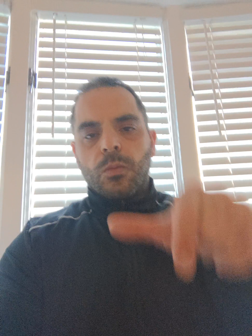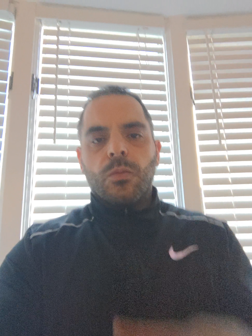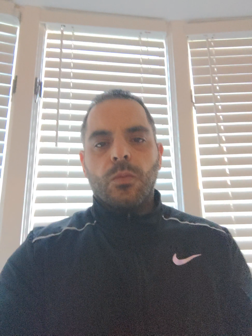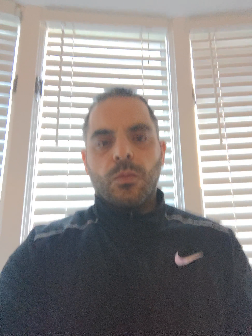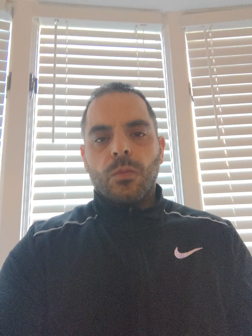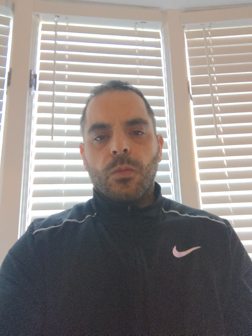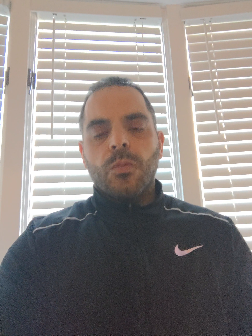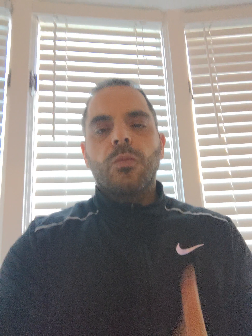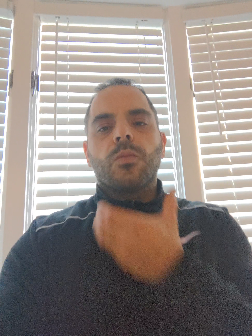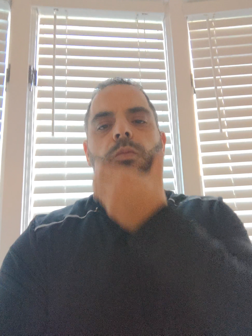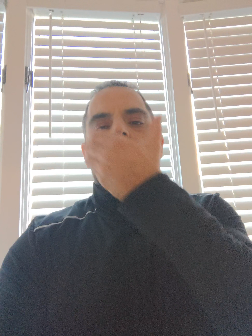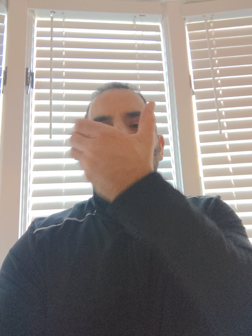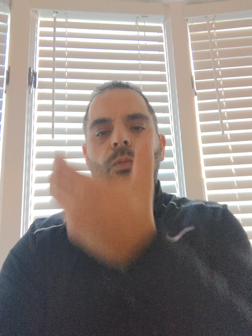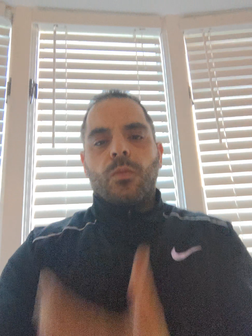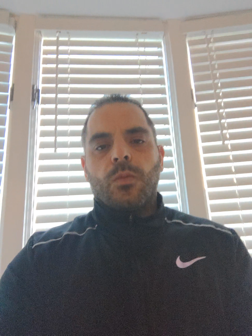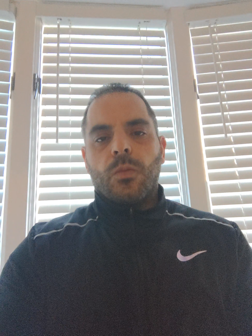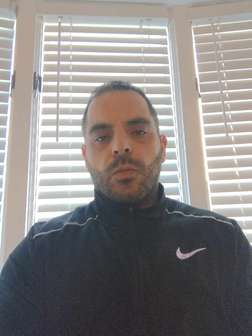giraffe